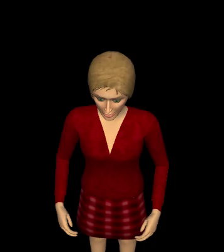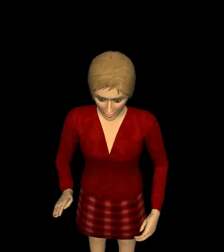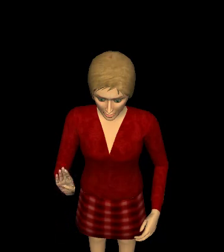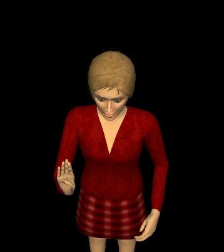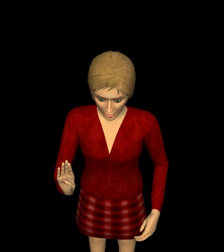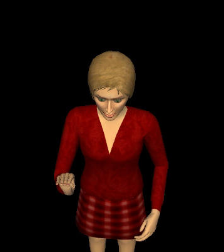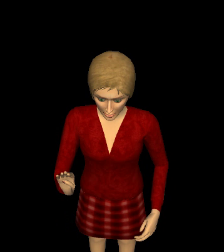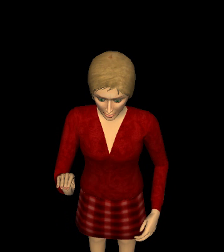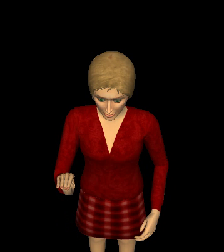أزرق